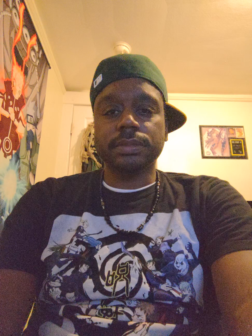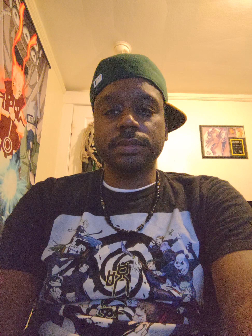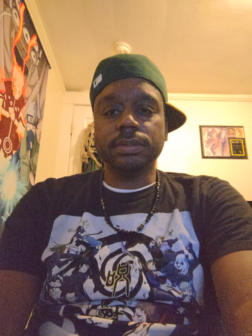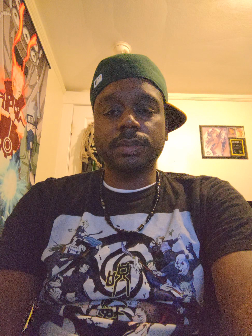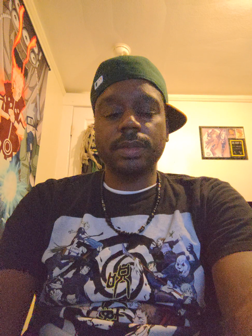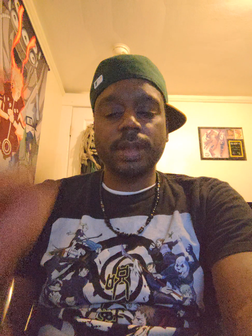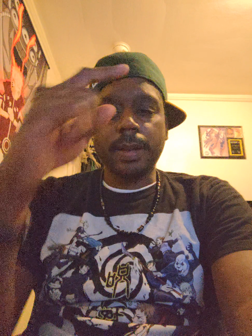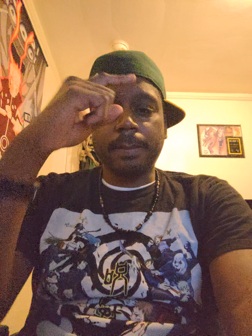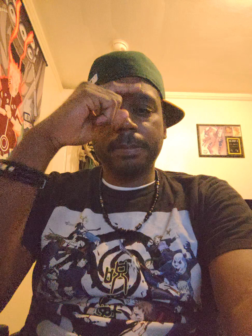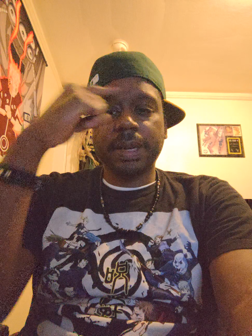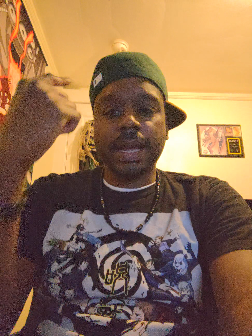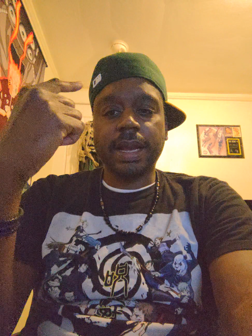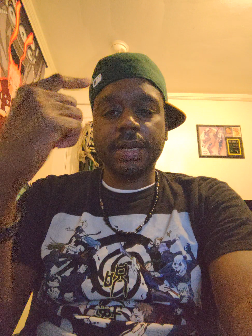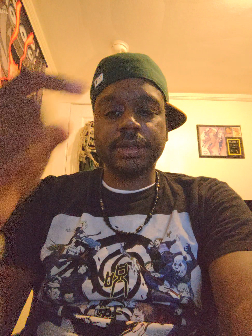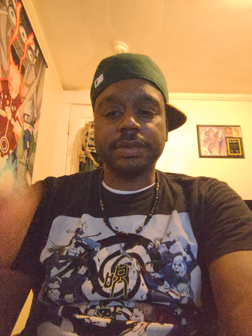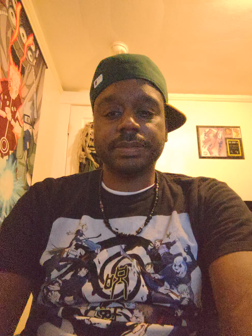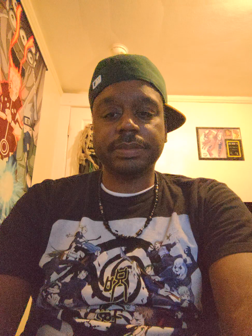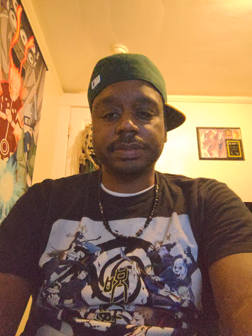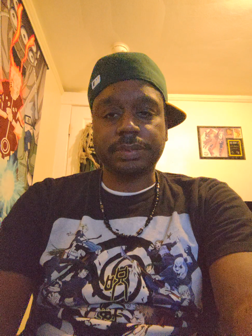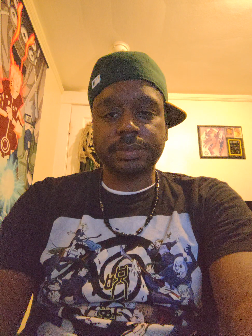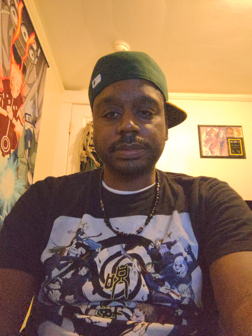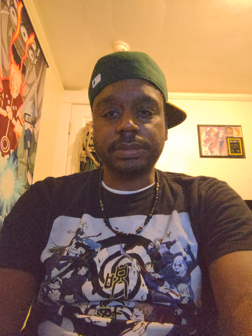black